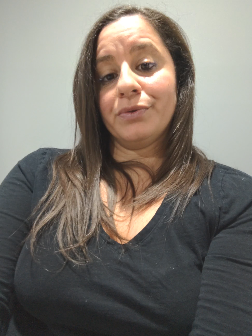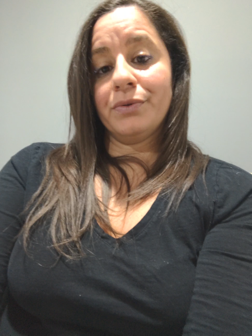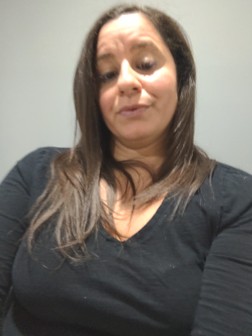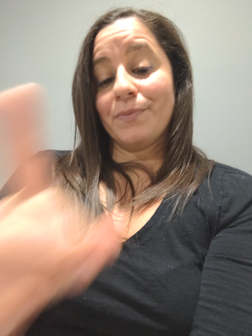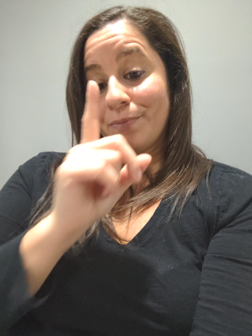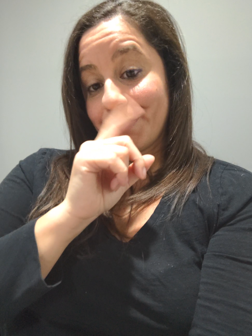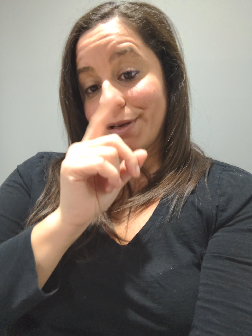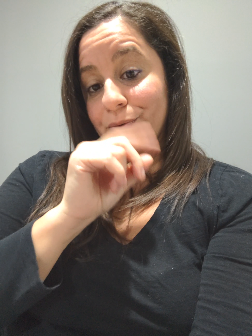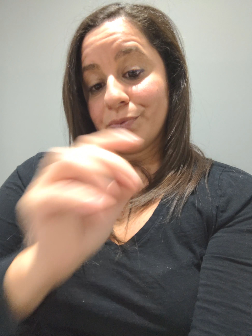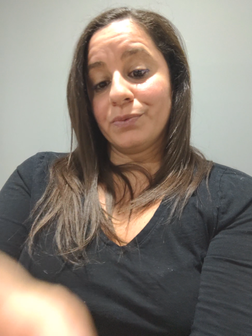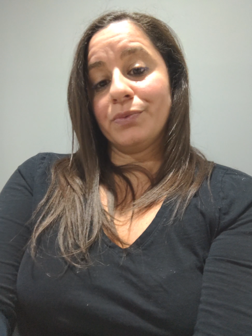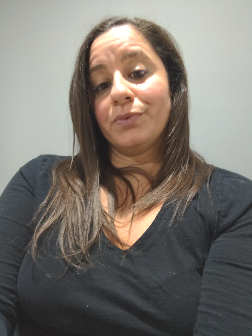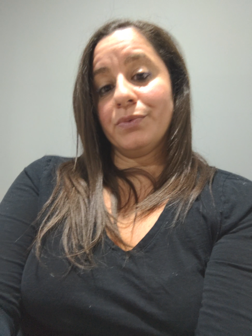mouse